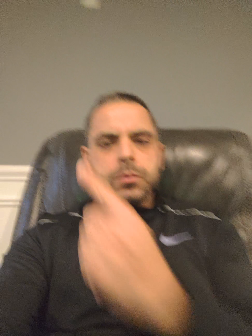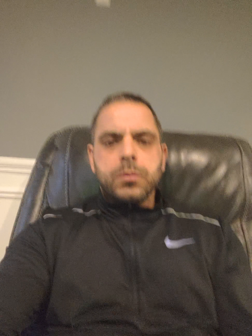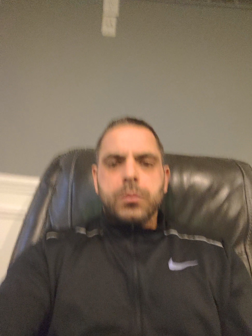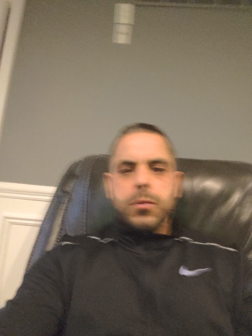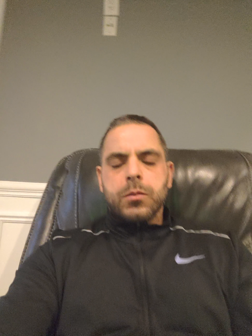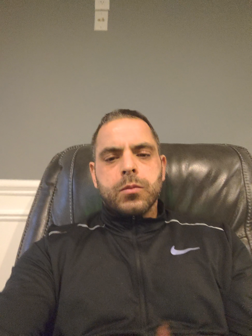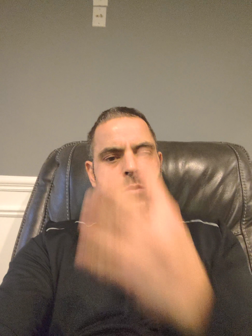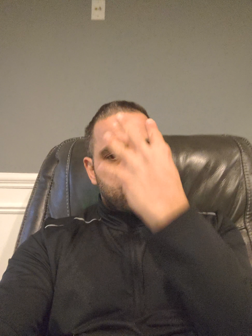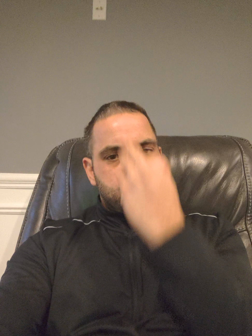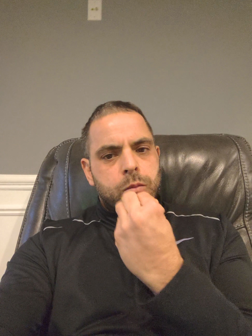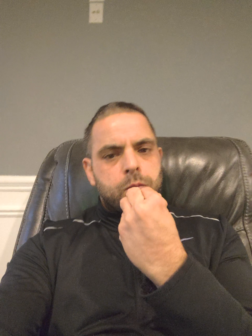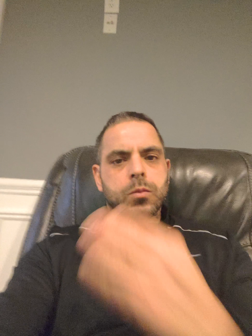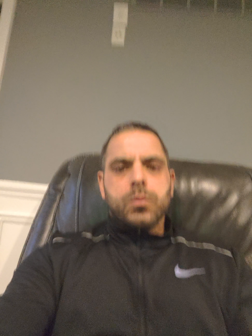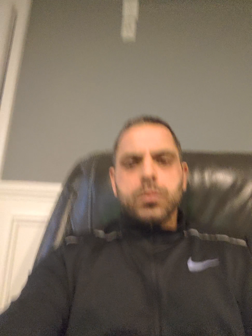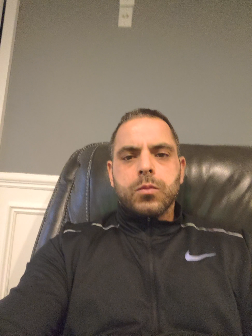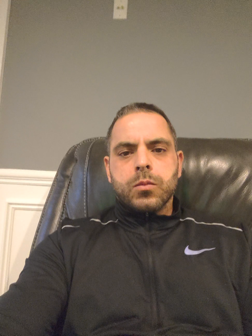sleep